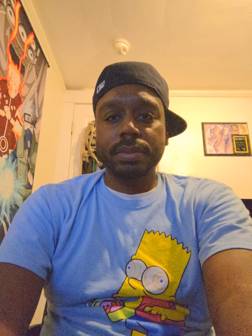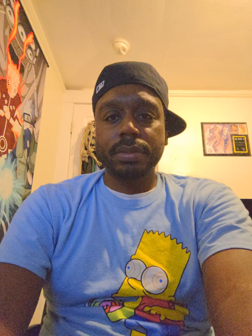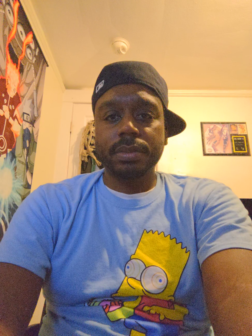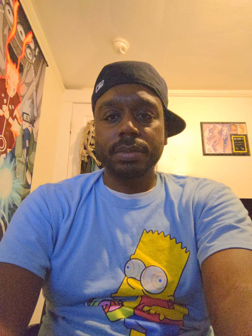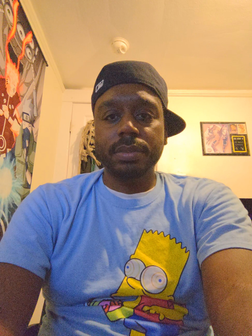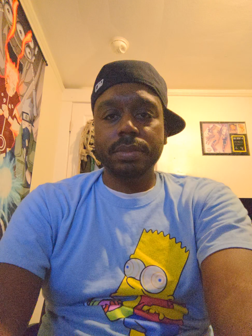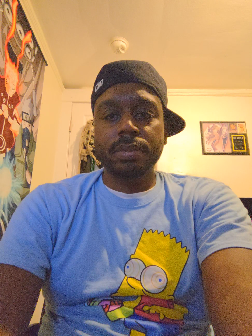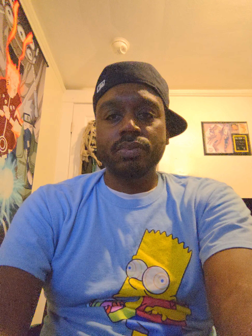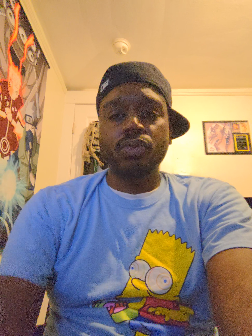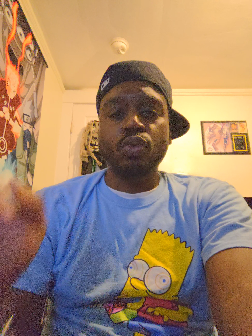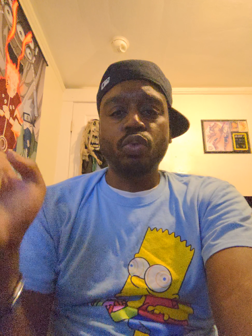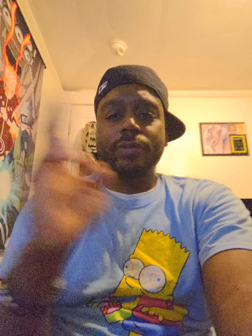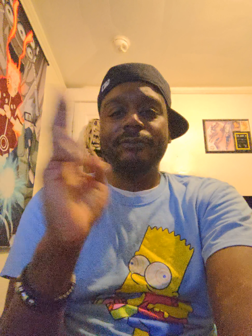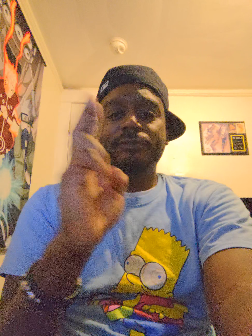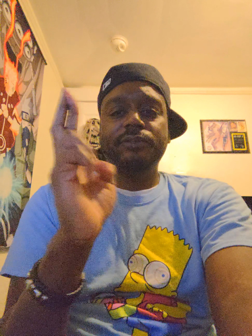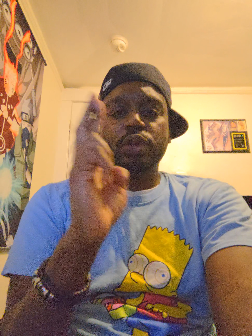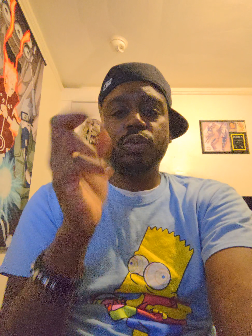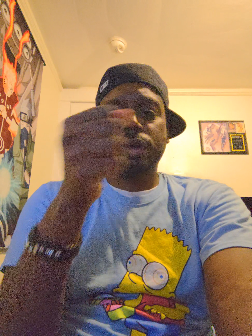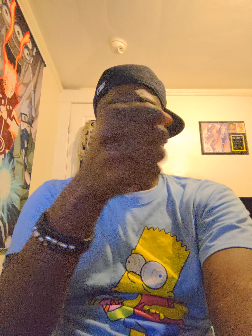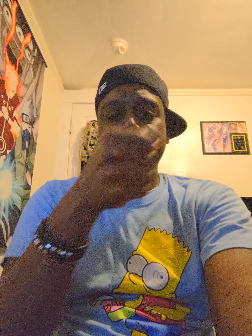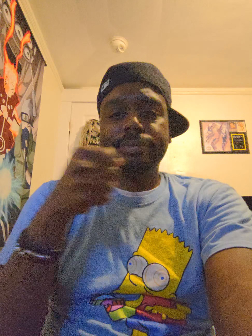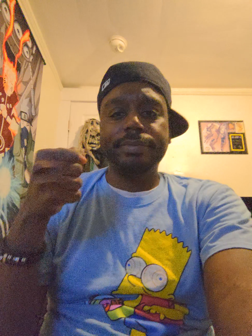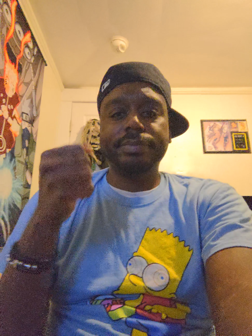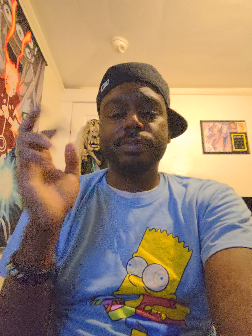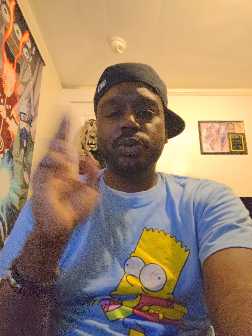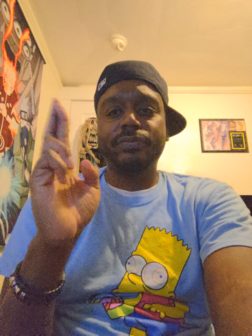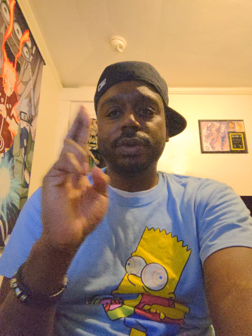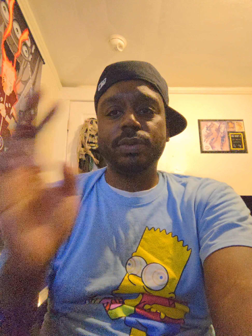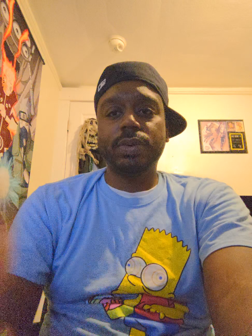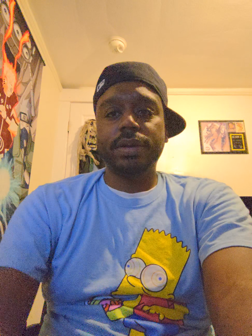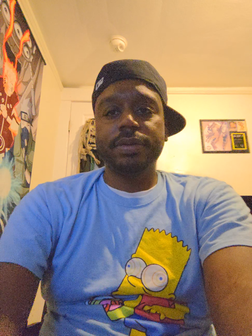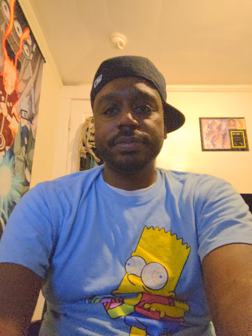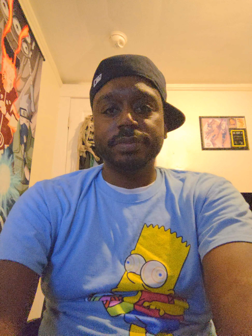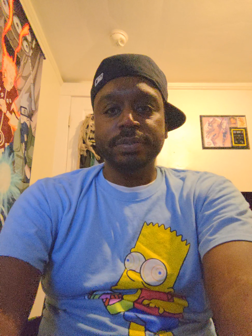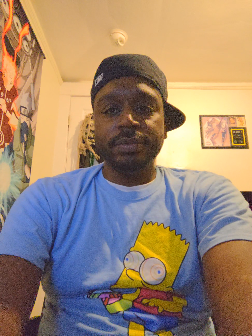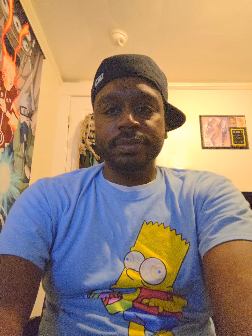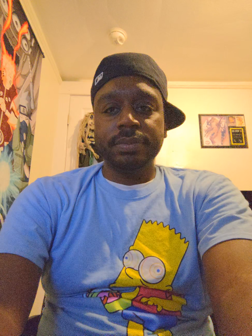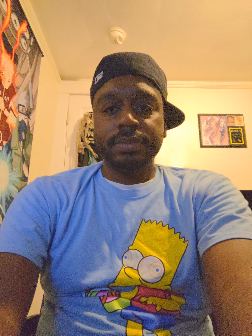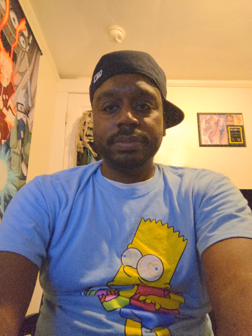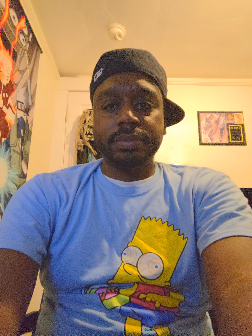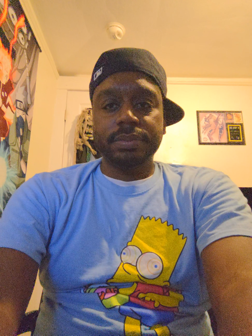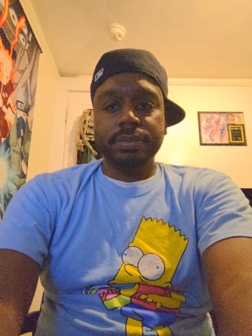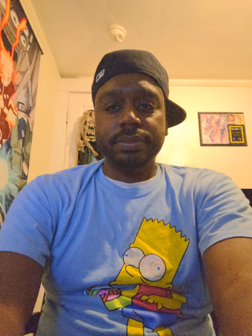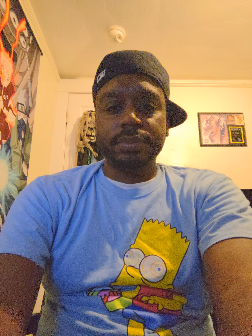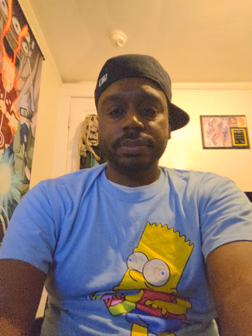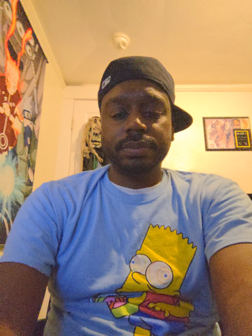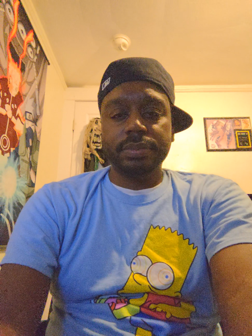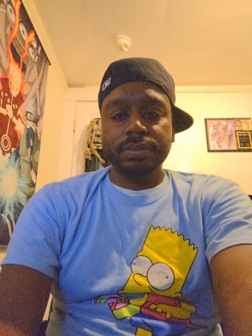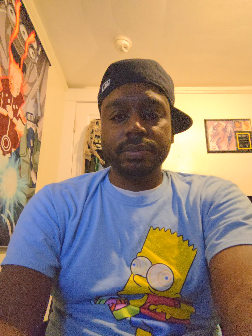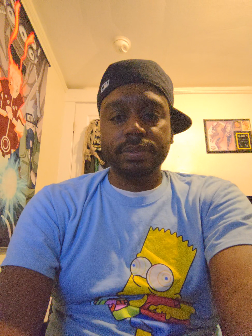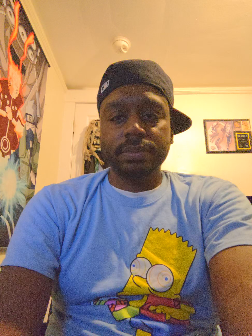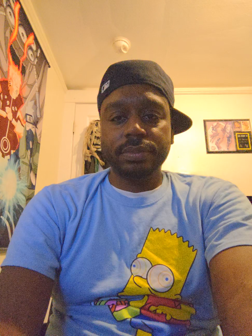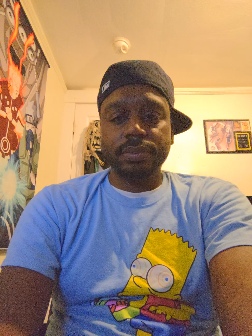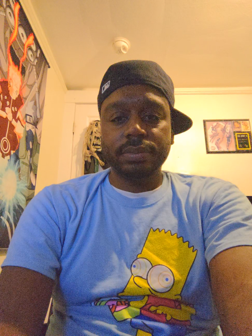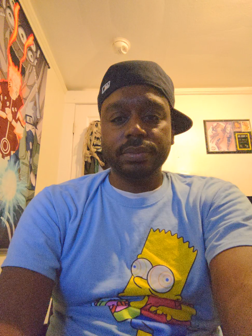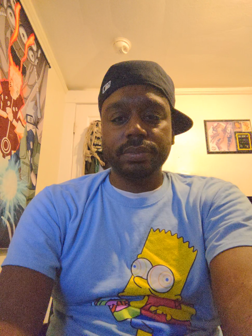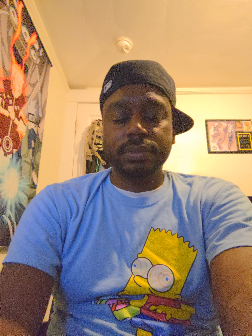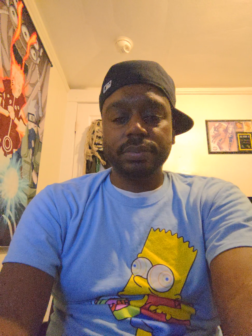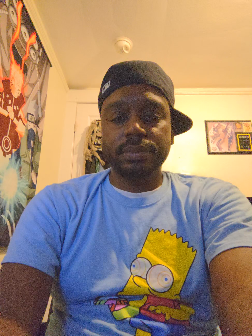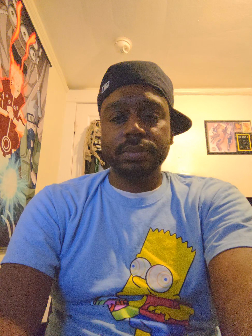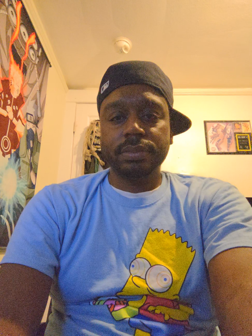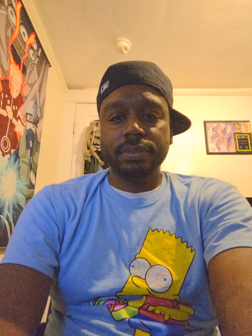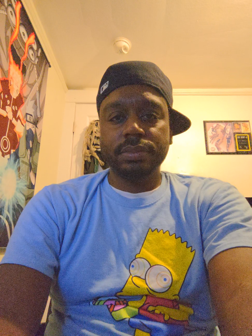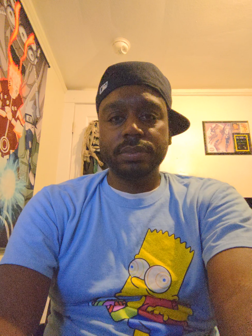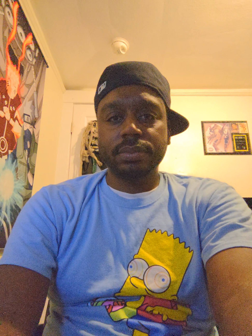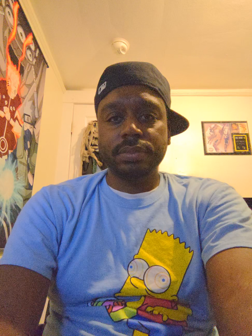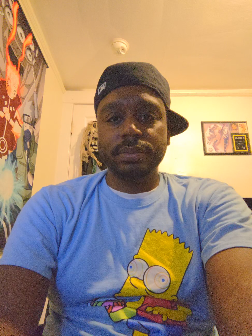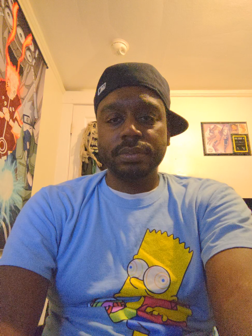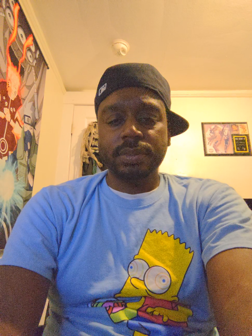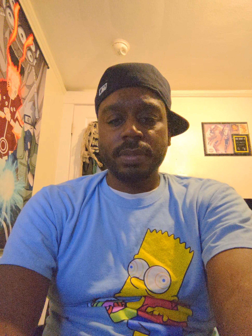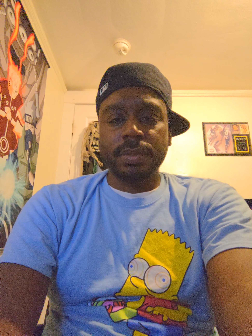refrigerator